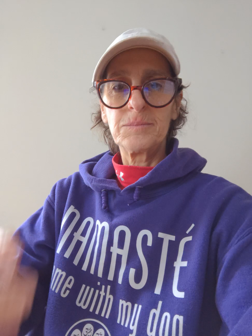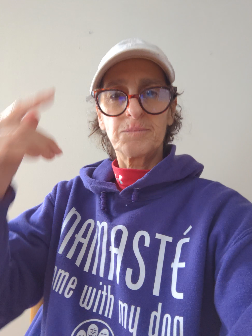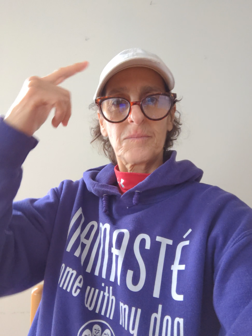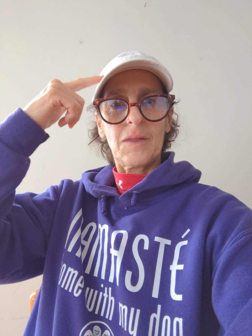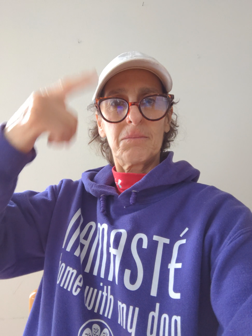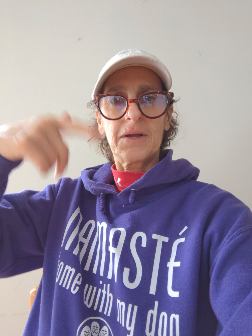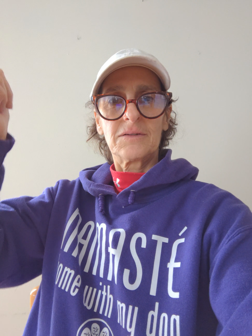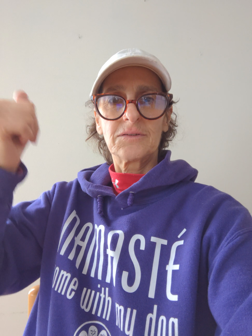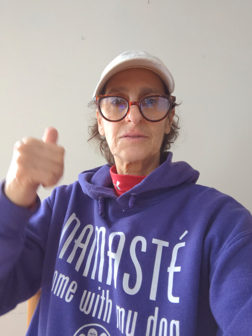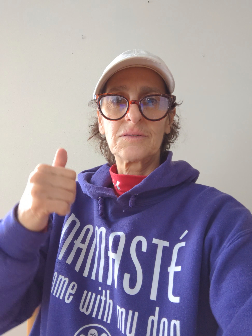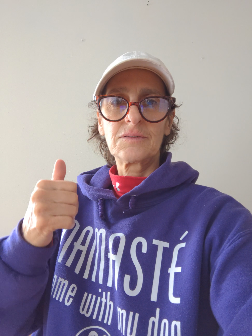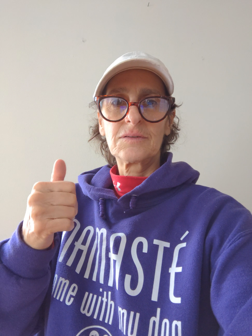because